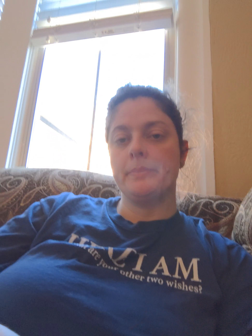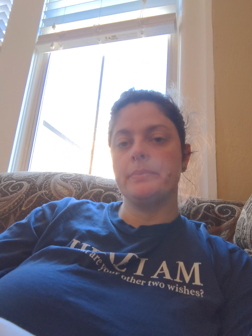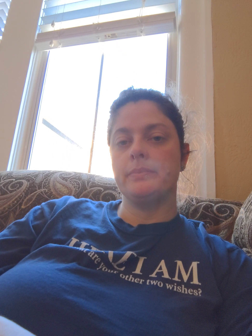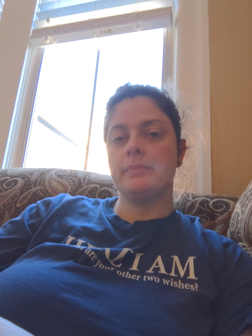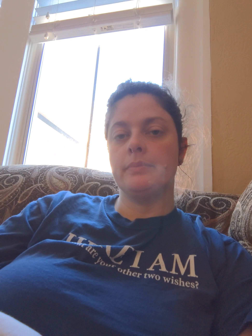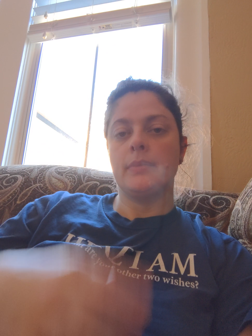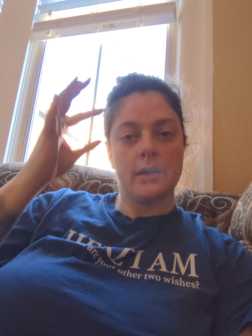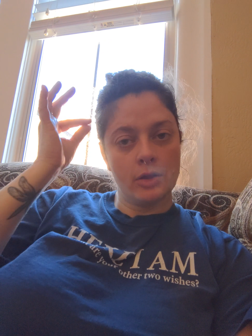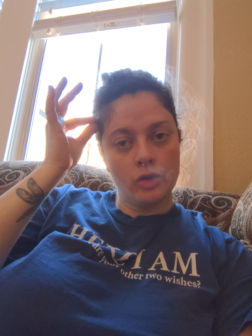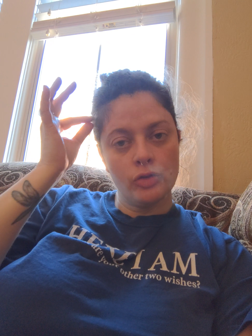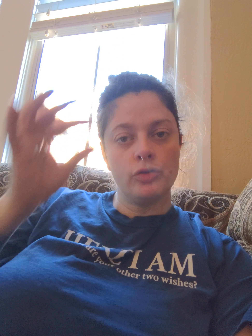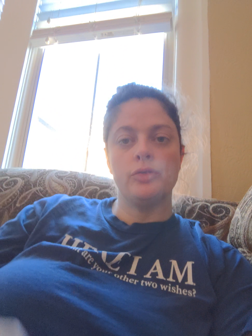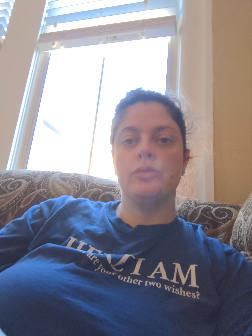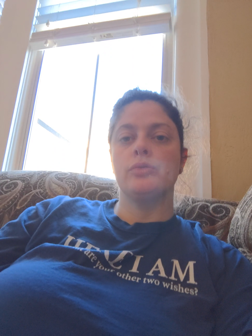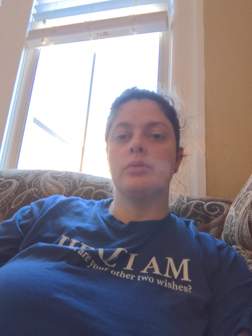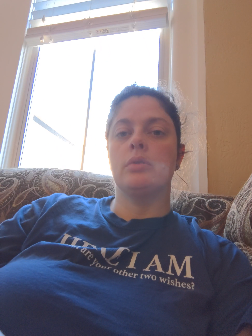hair